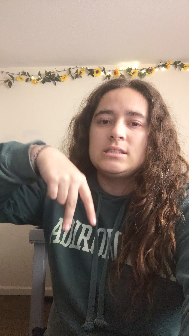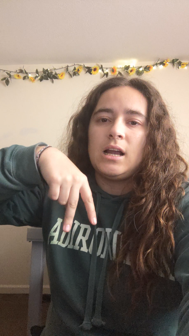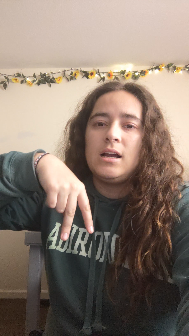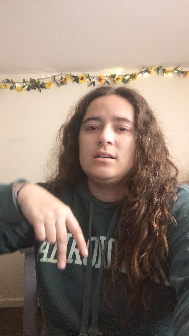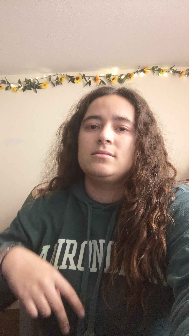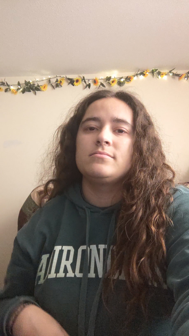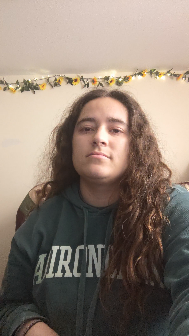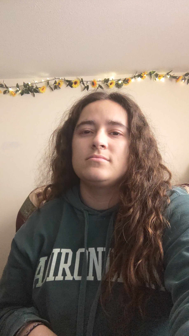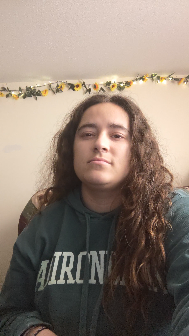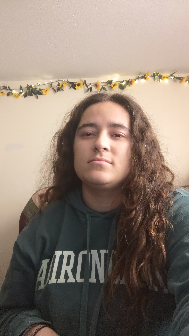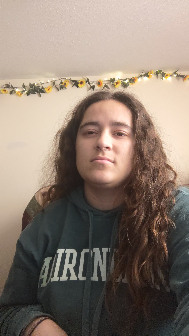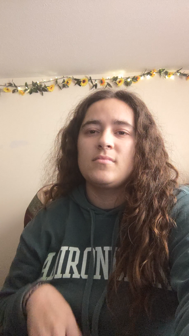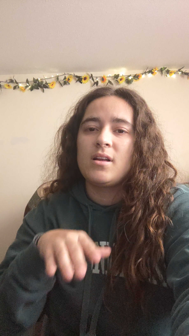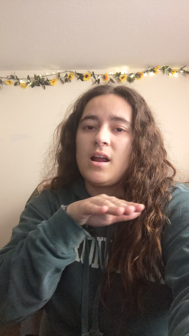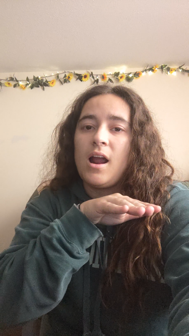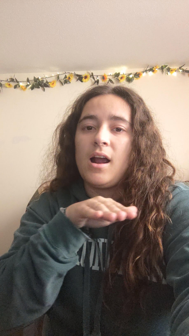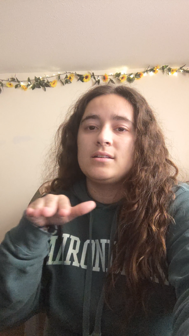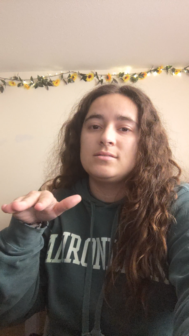nice